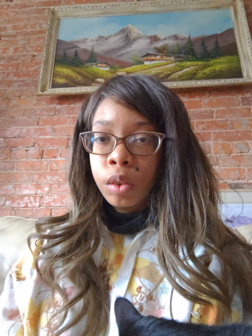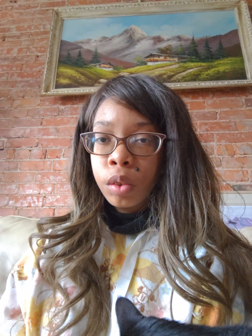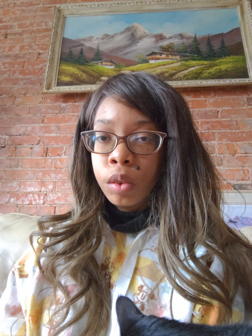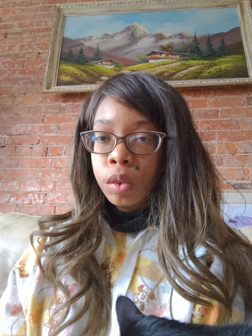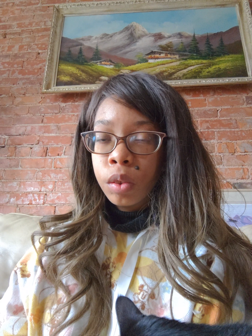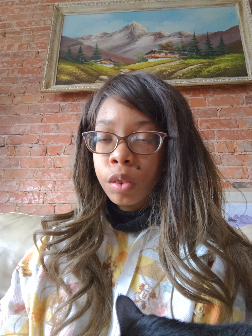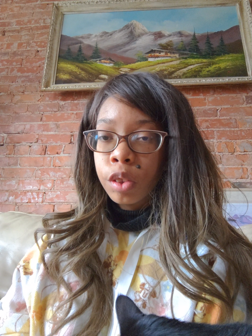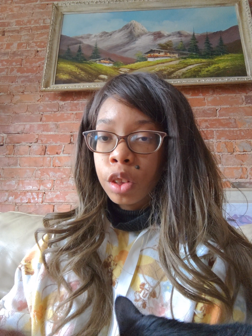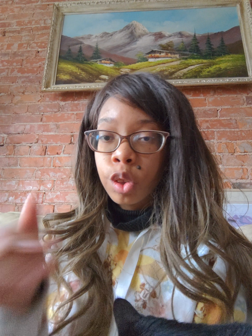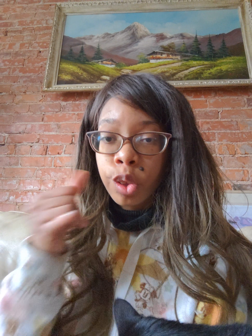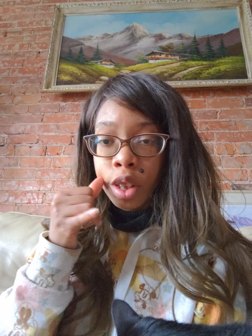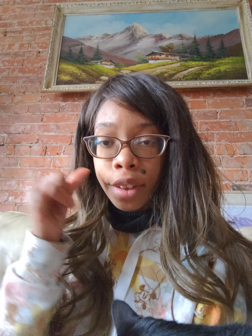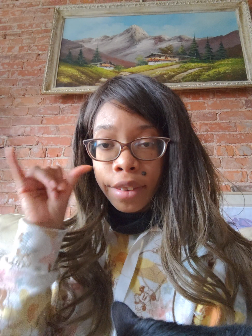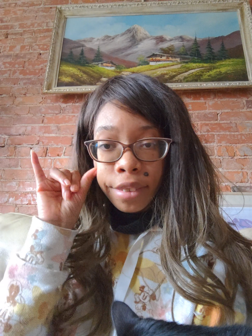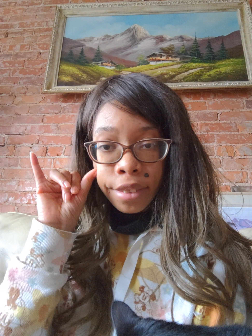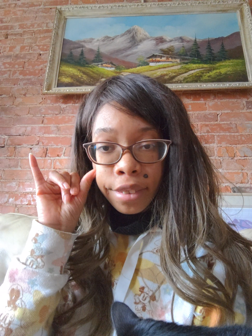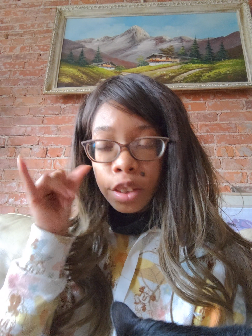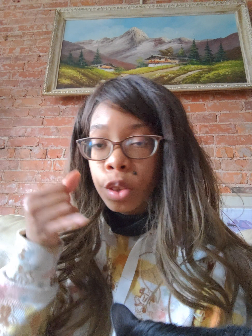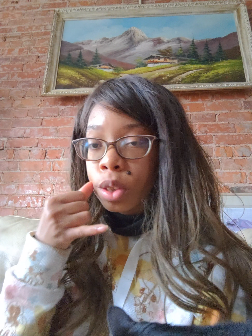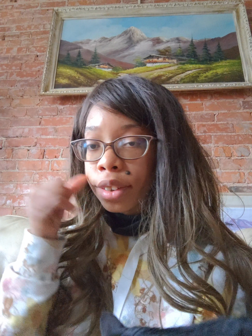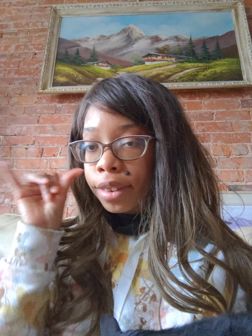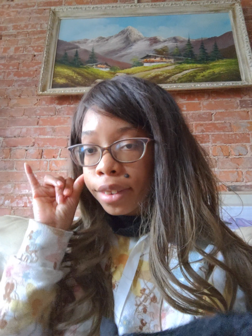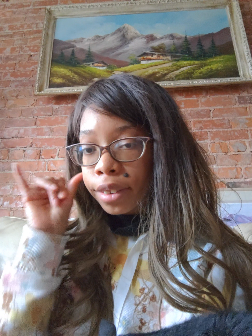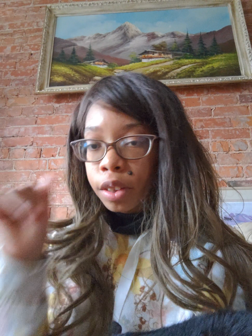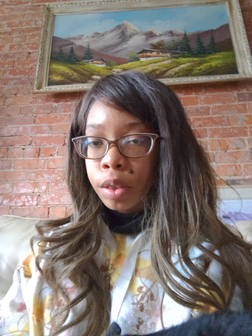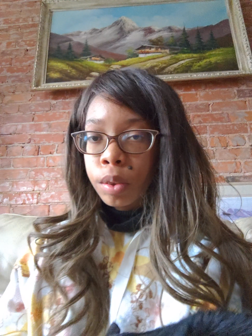yesterday